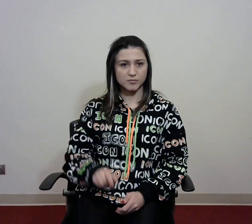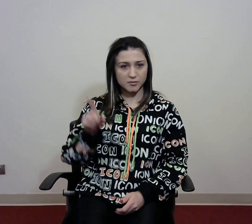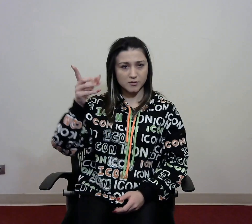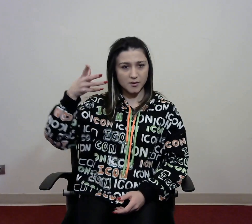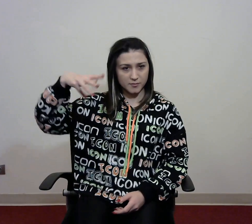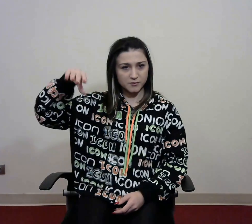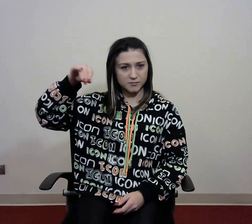onlar